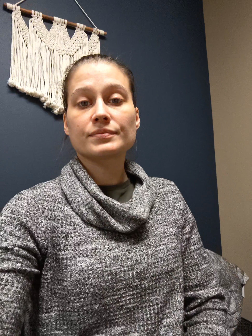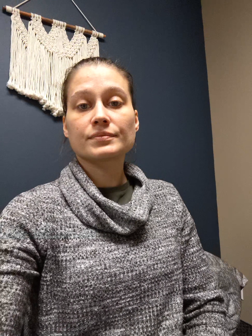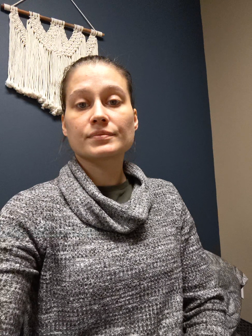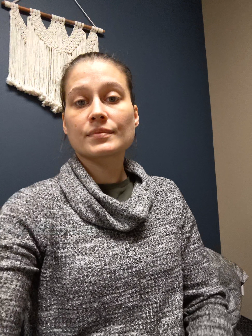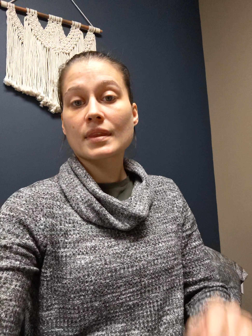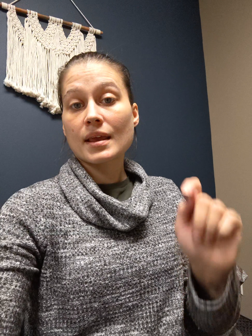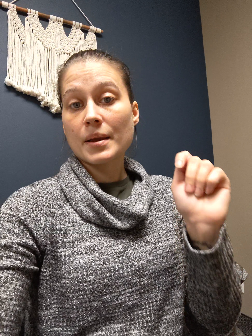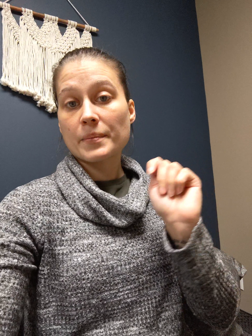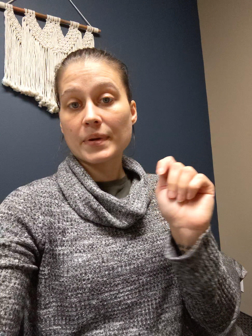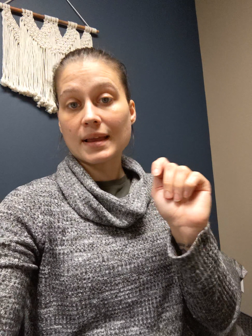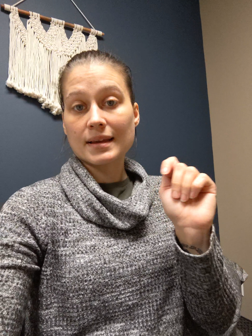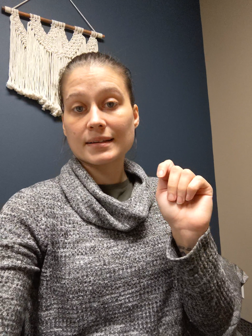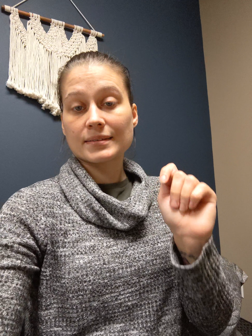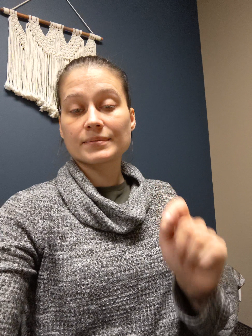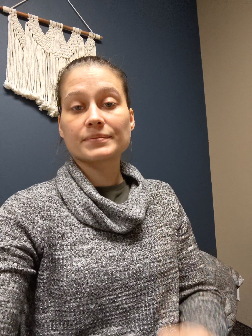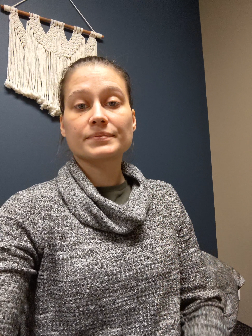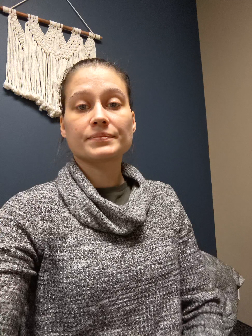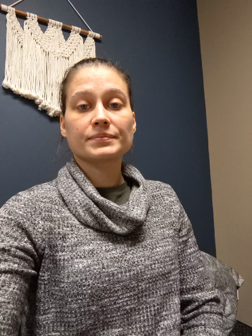potty